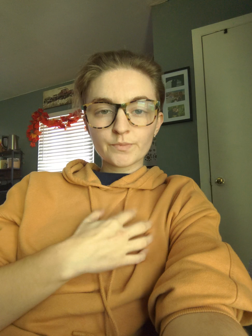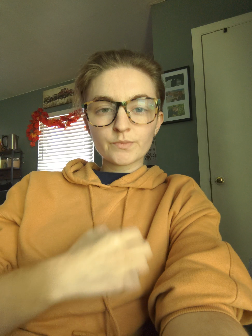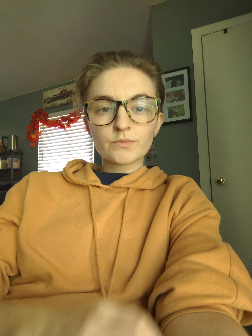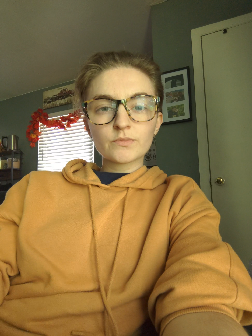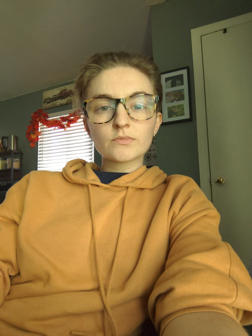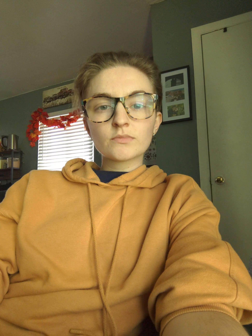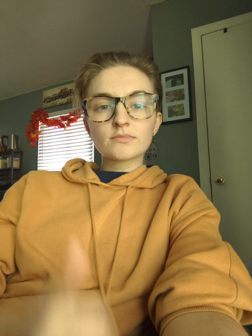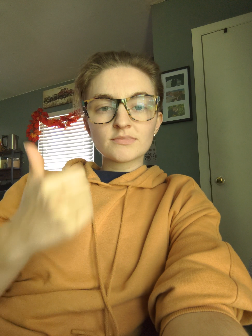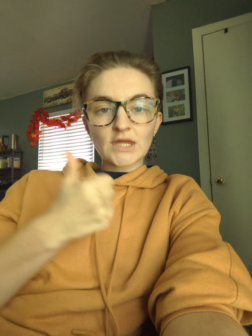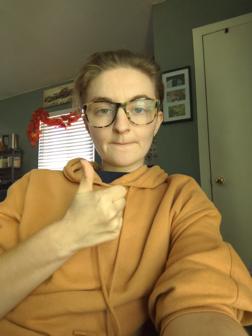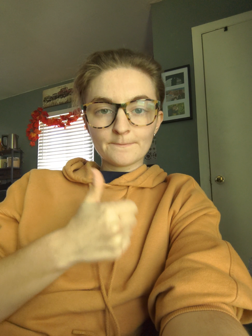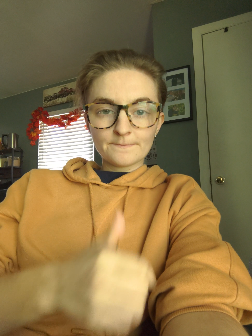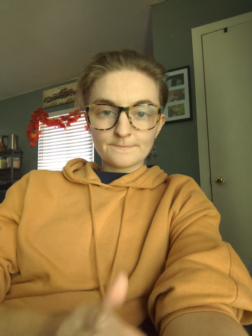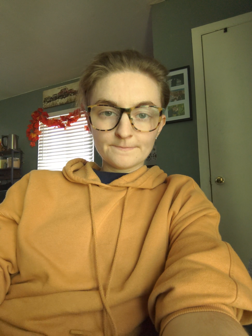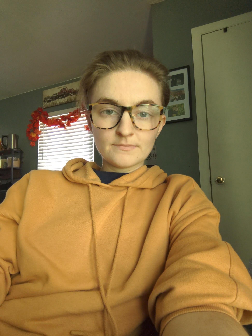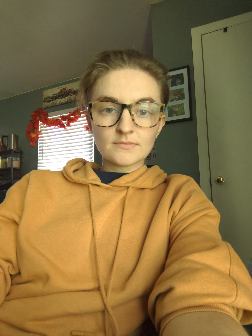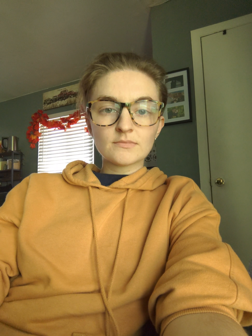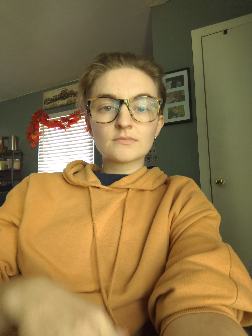game